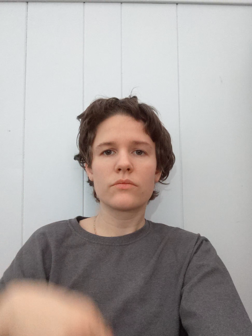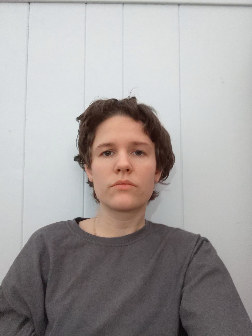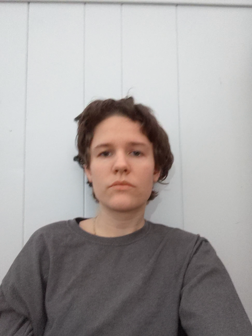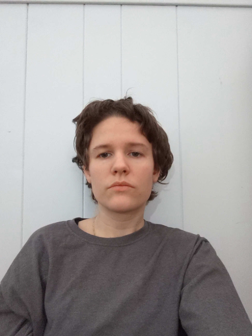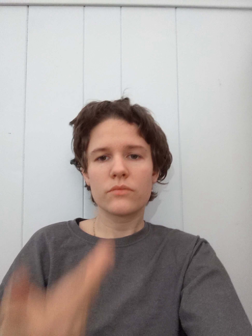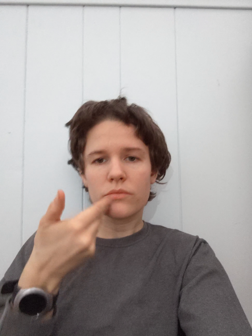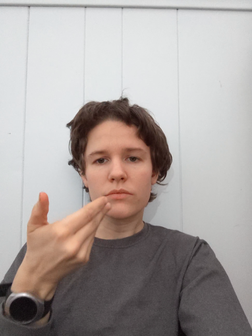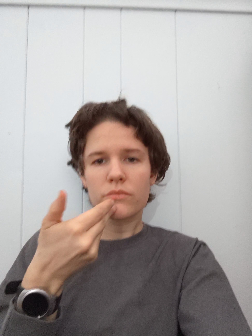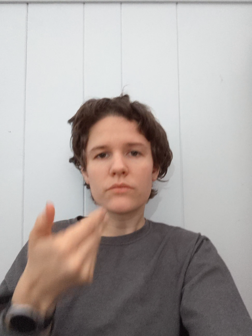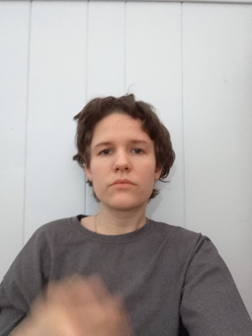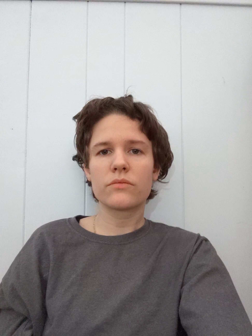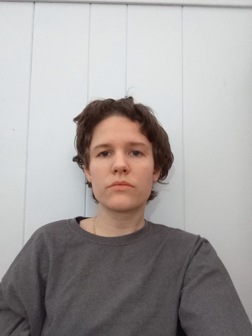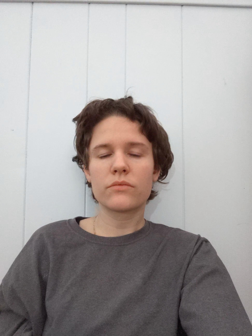pizza